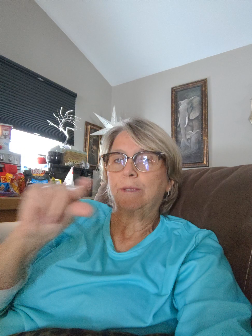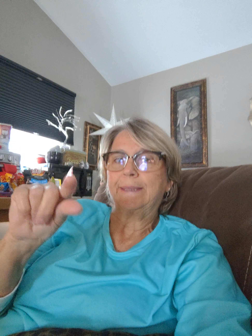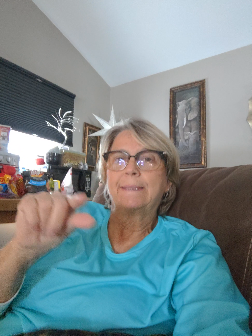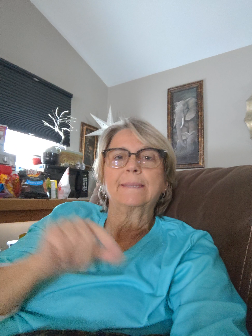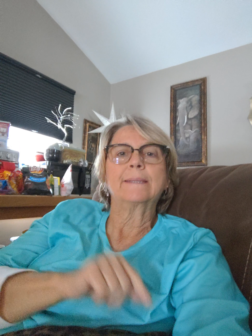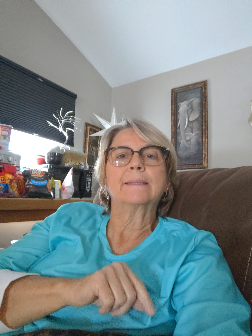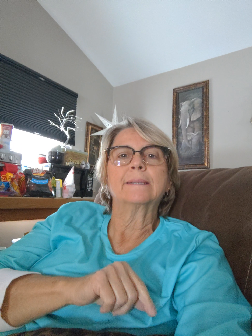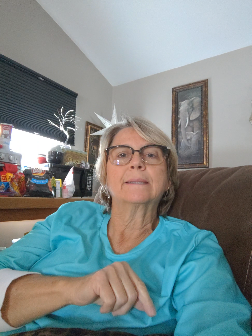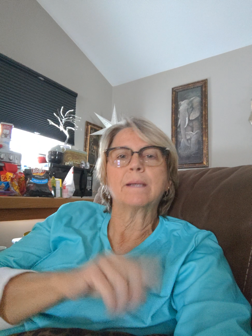green